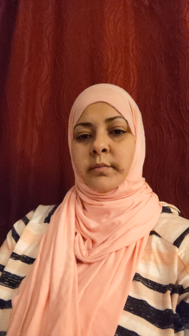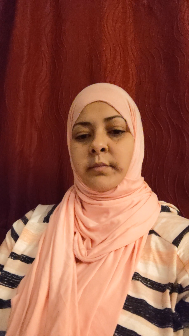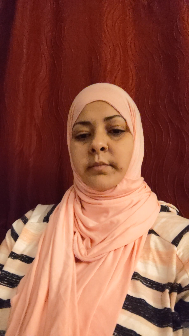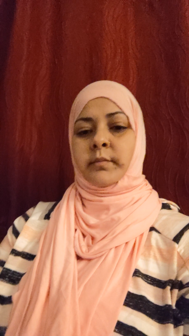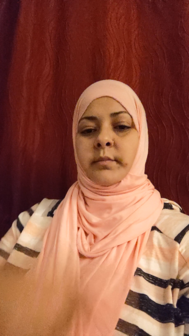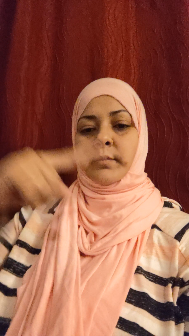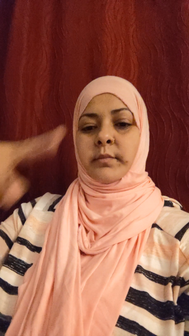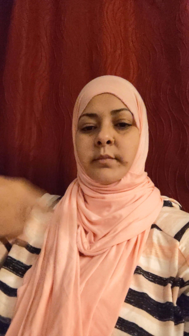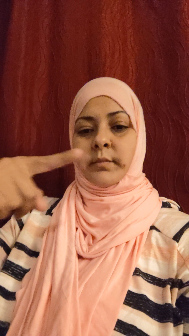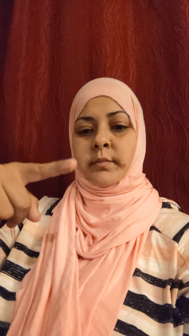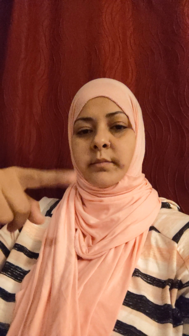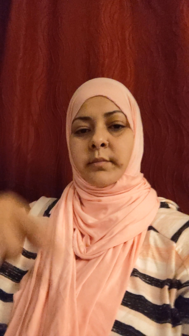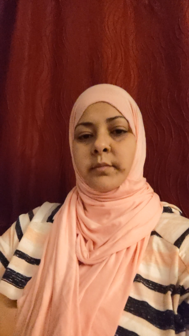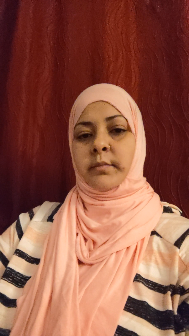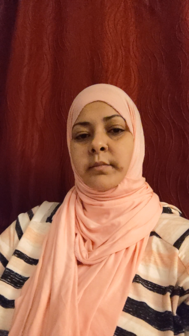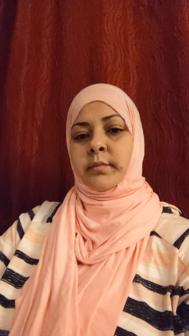about